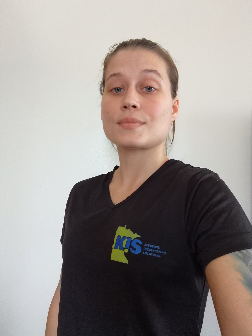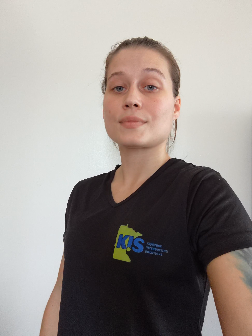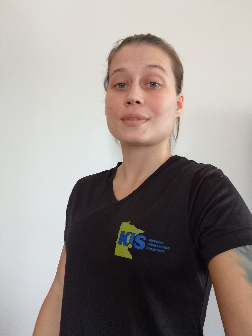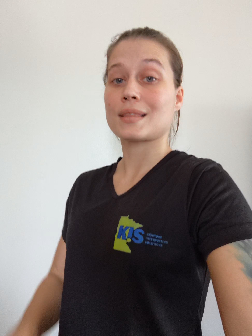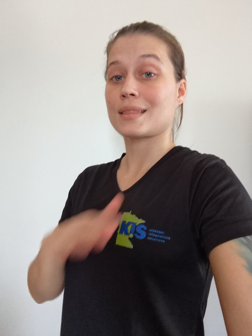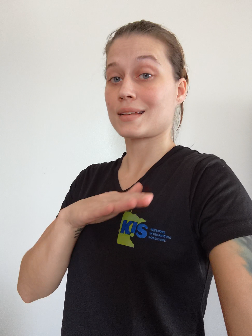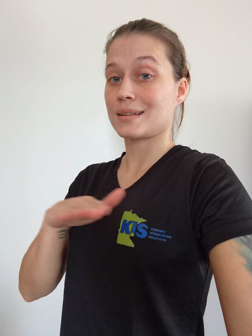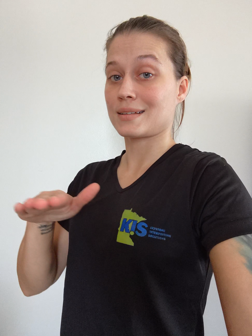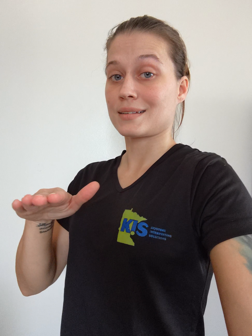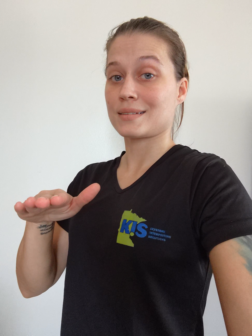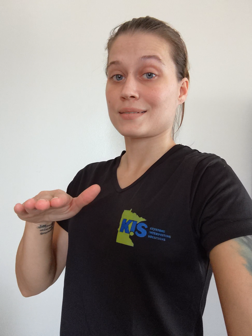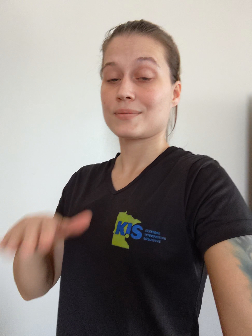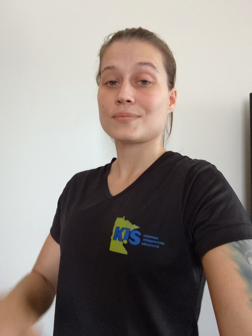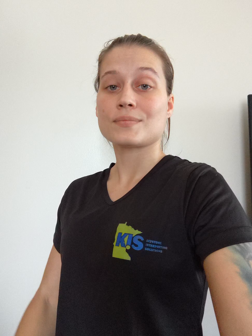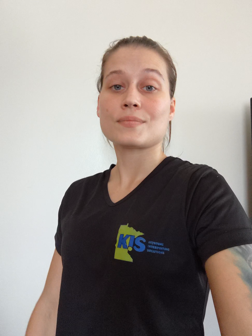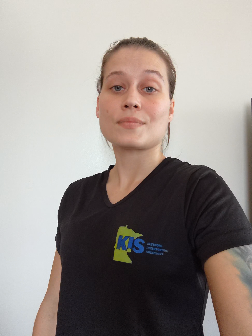clean